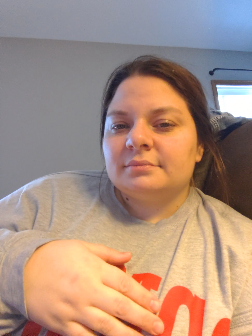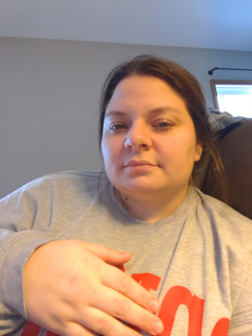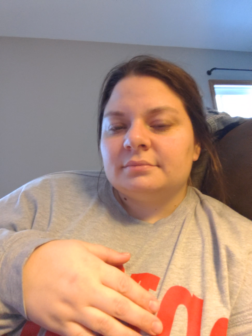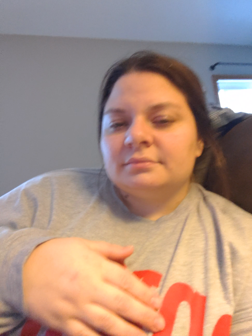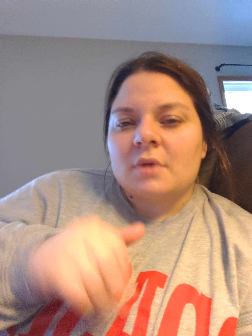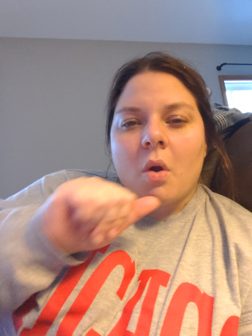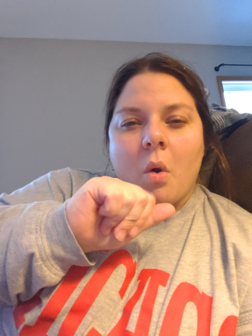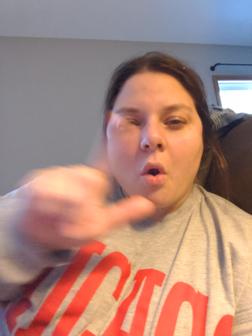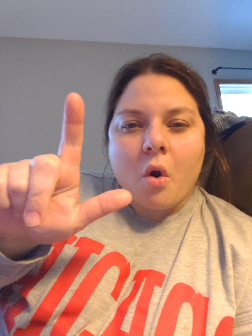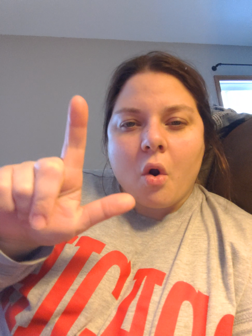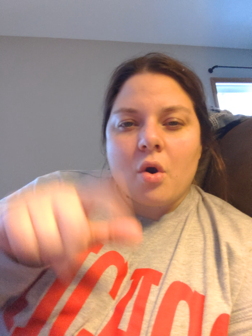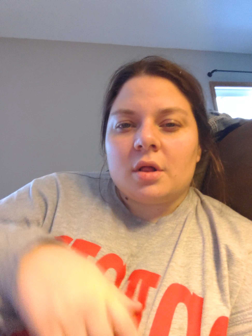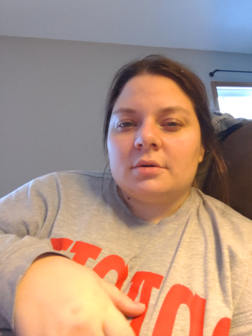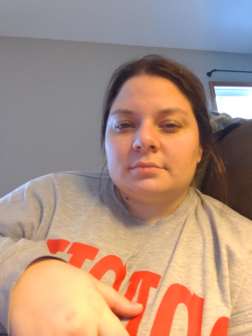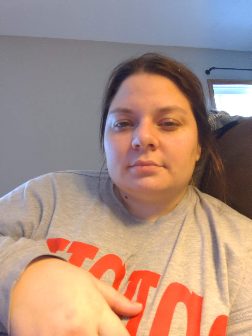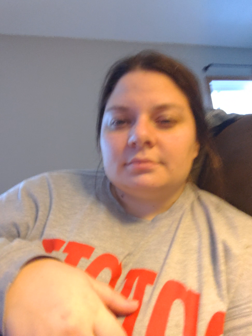all